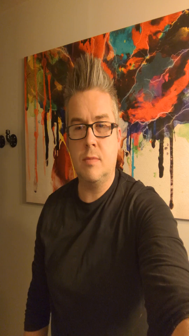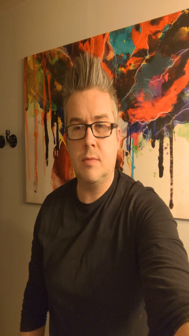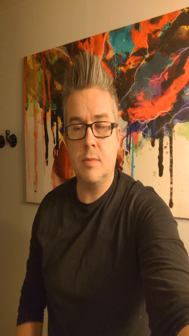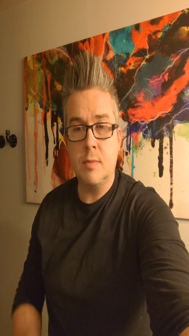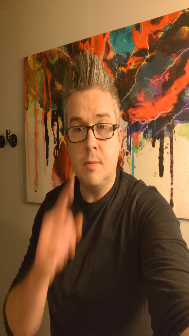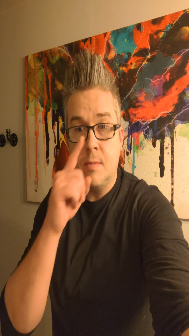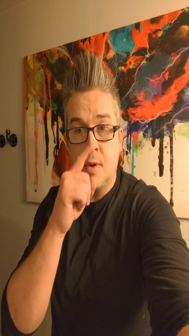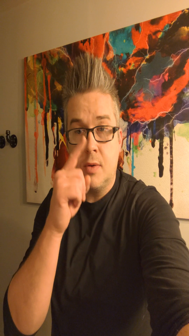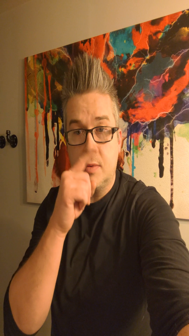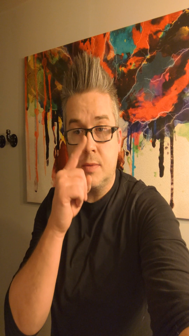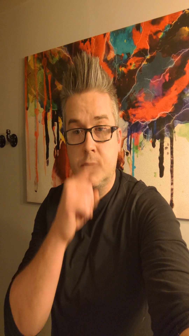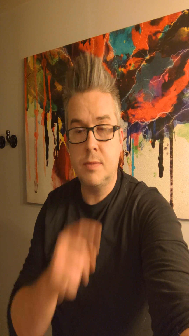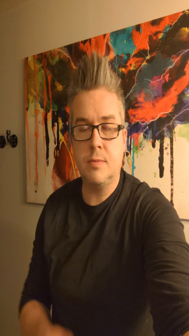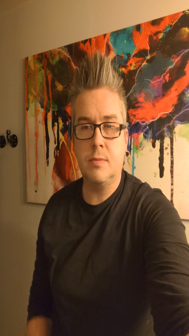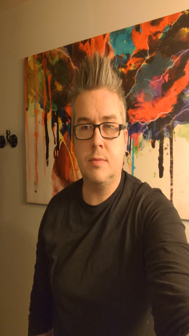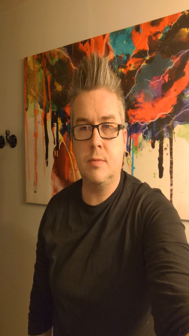mouse